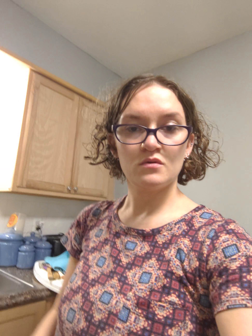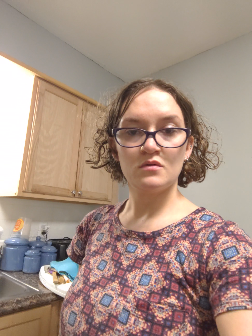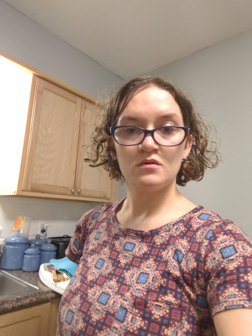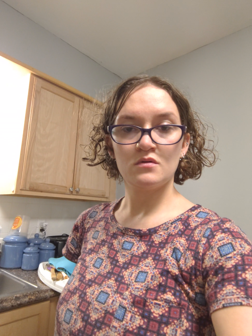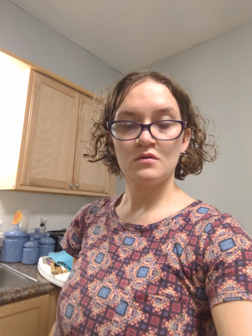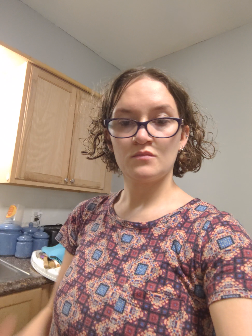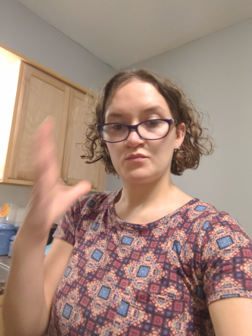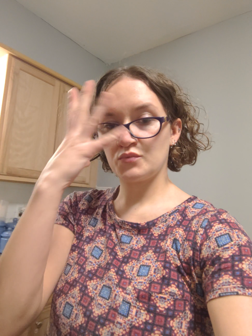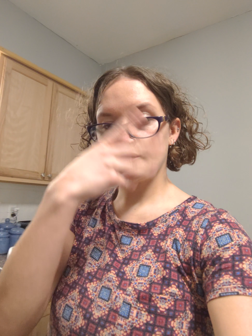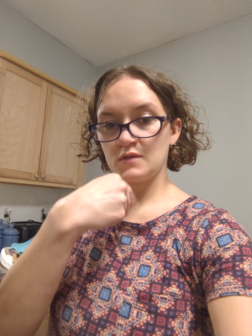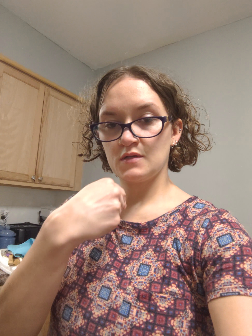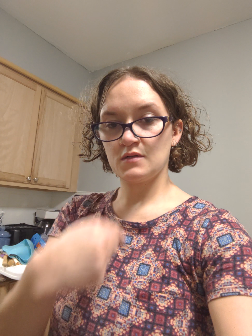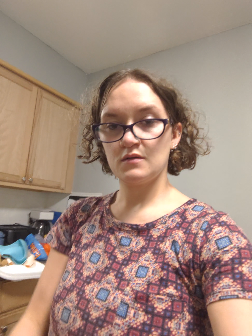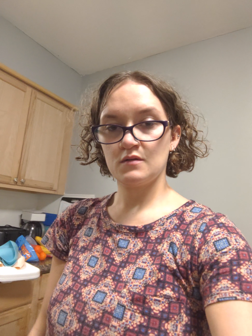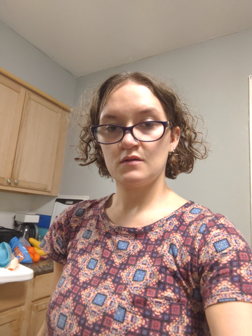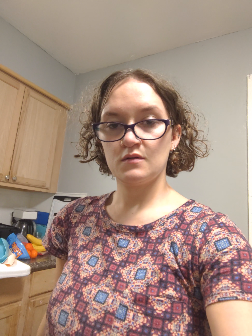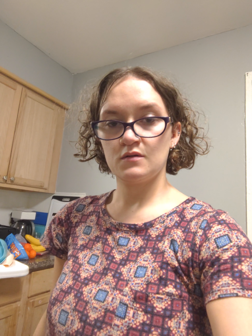pretty